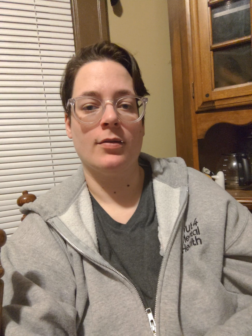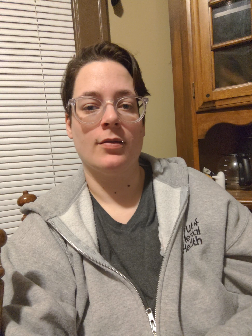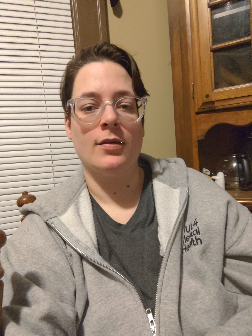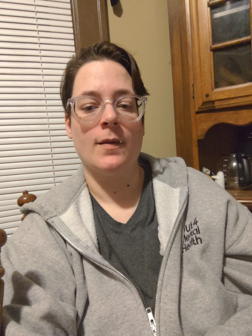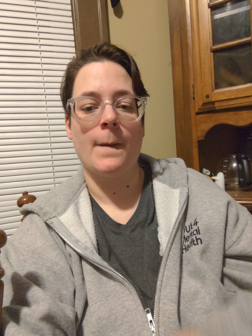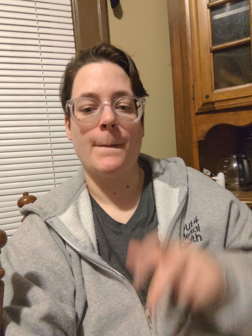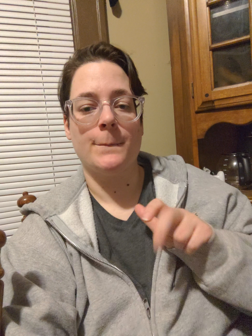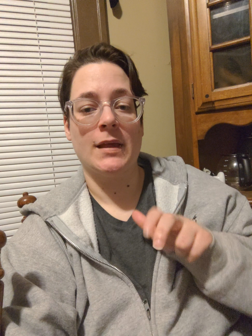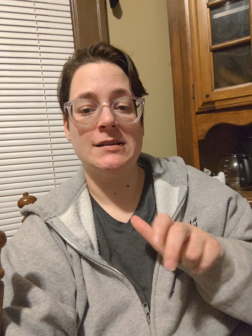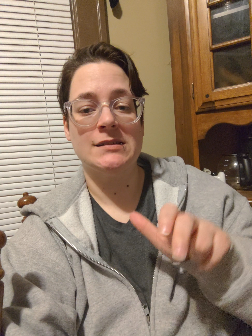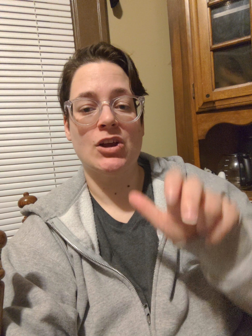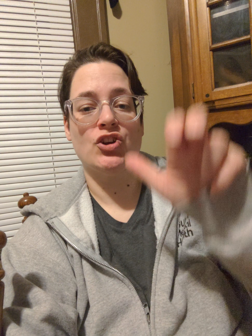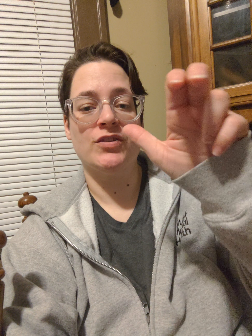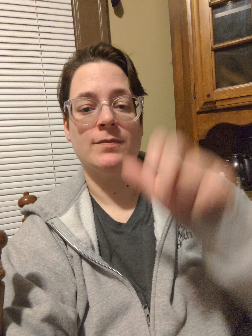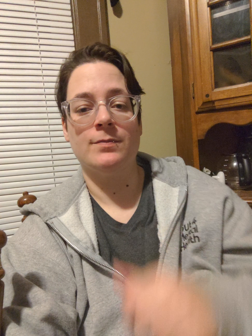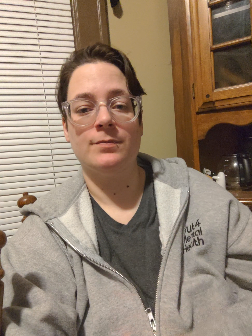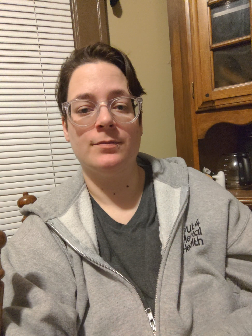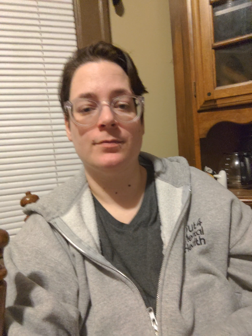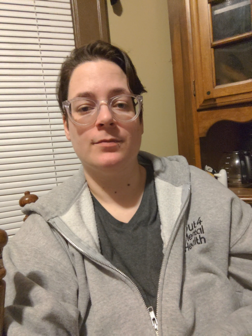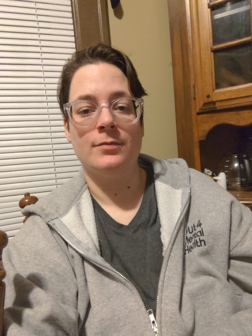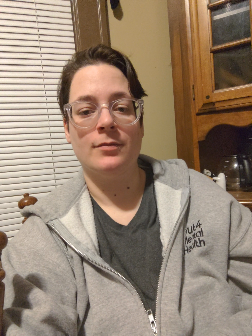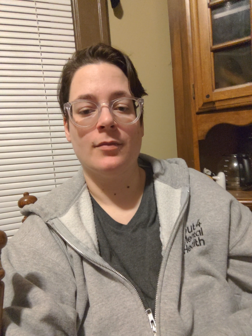stairs